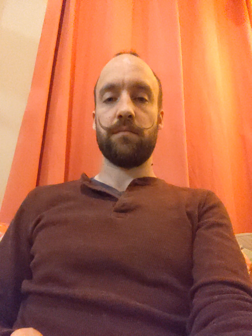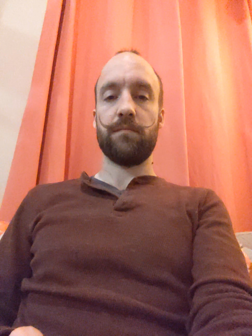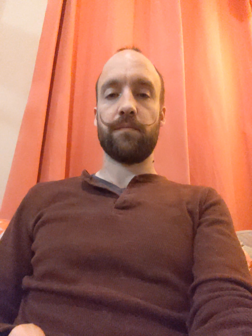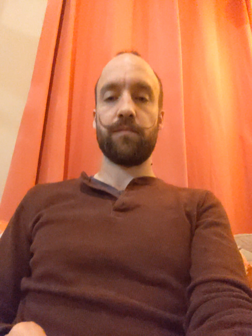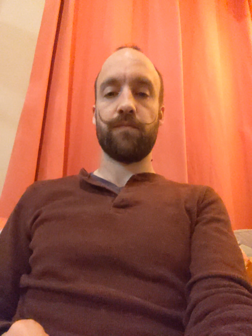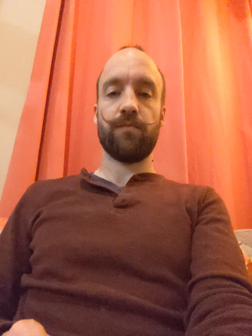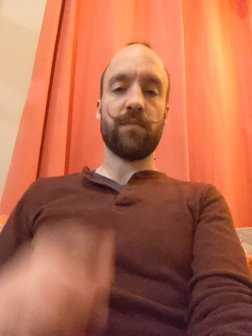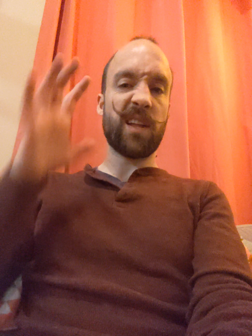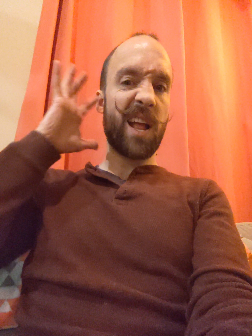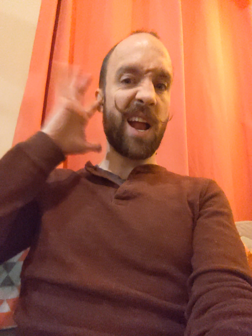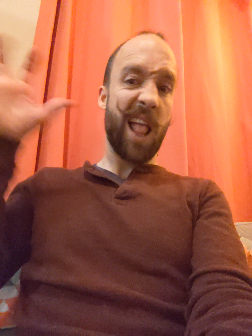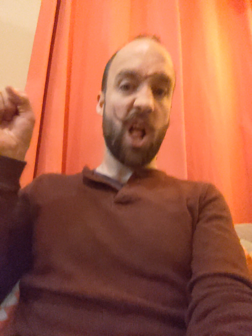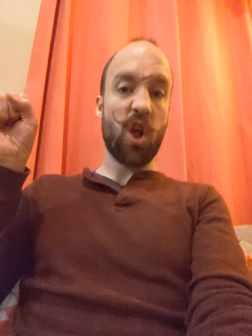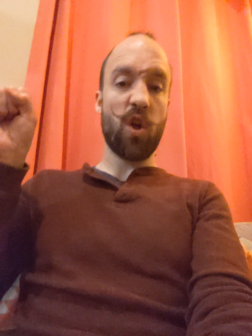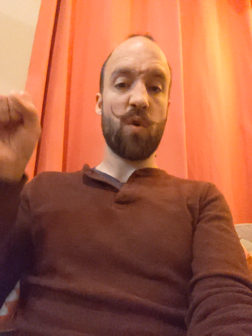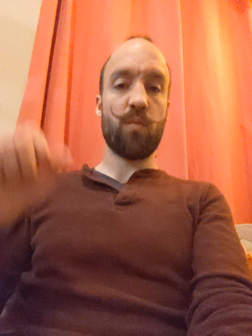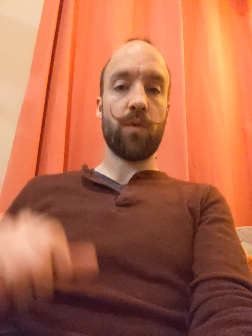loud